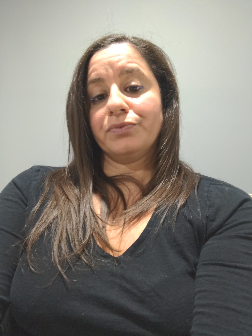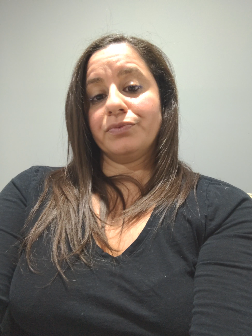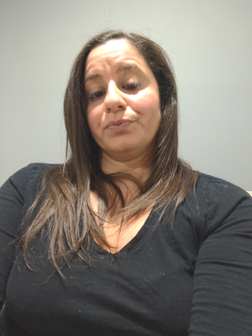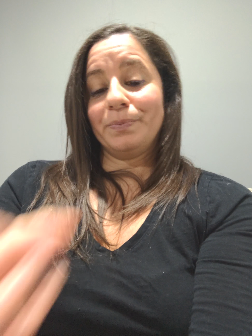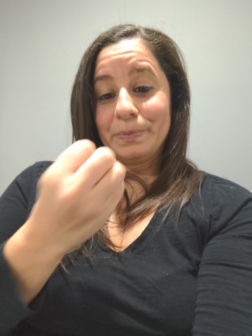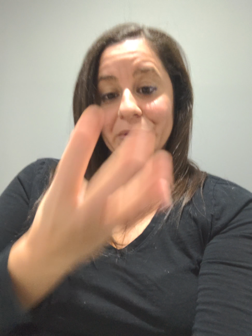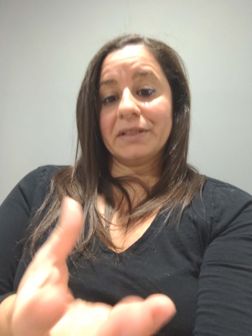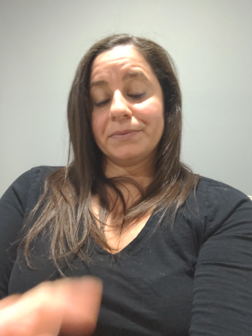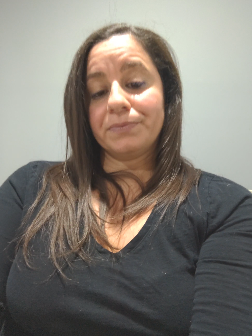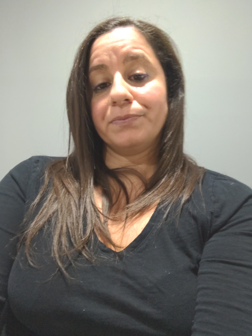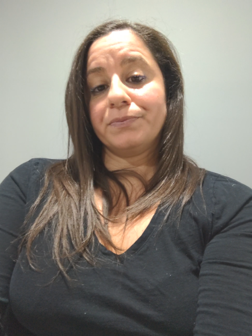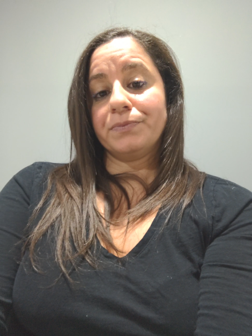many